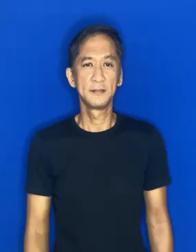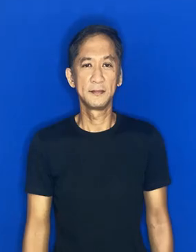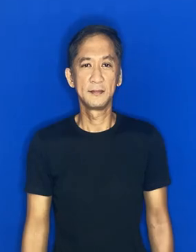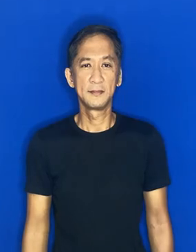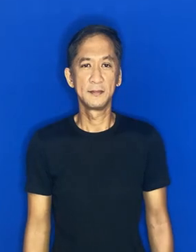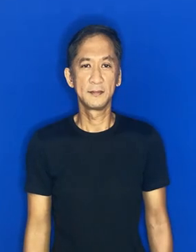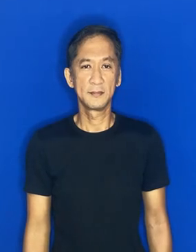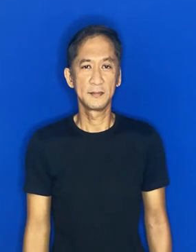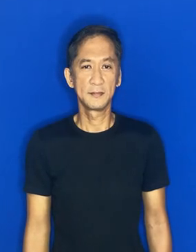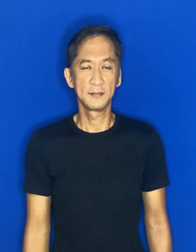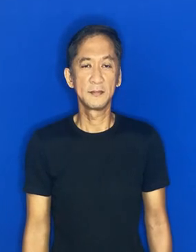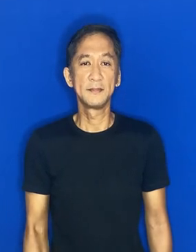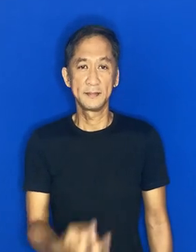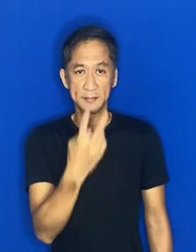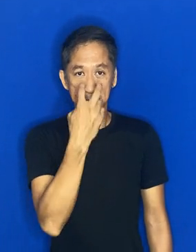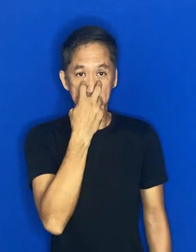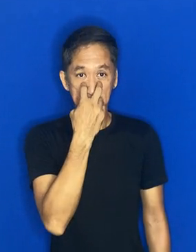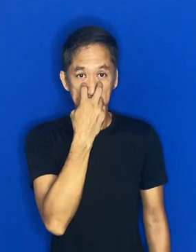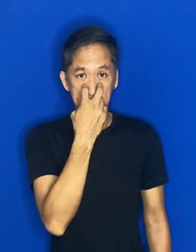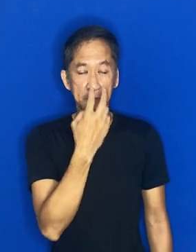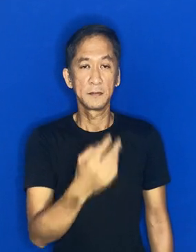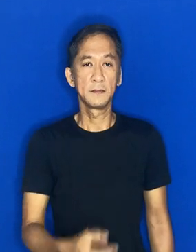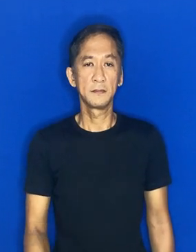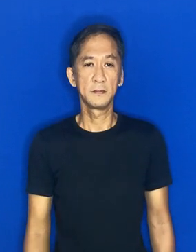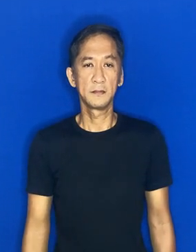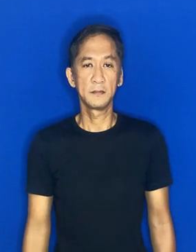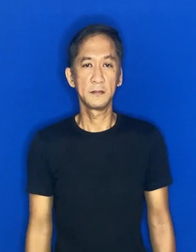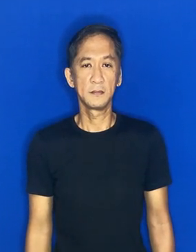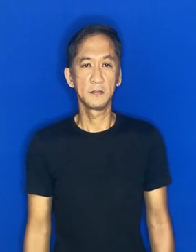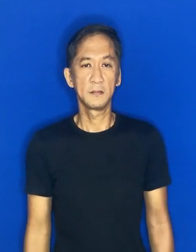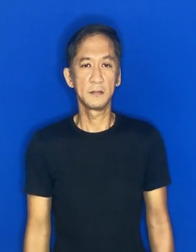blind